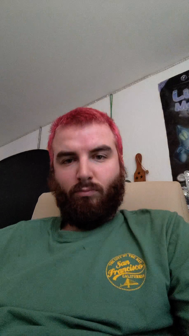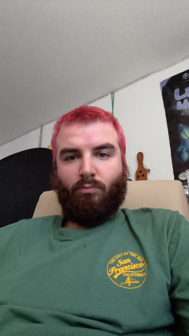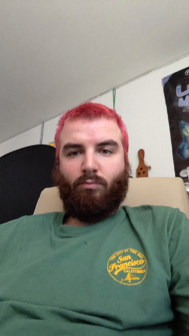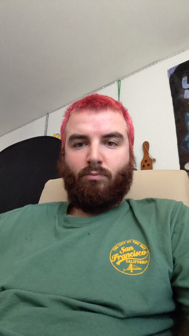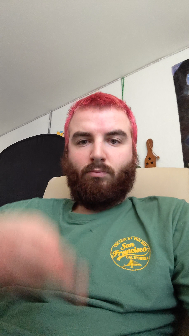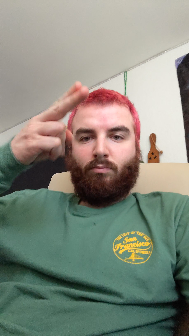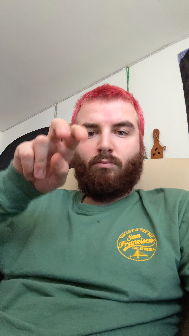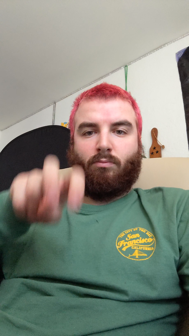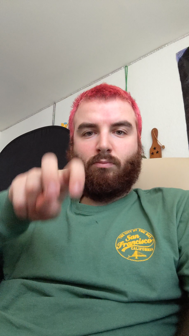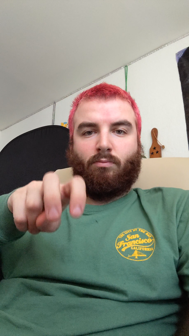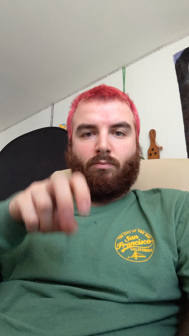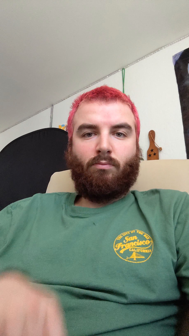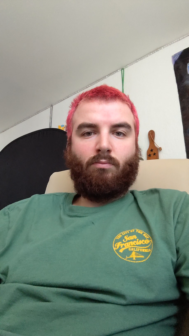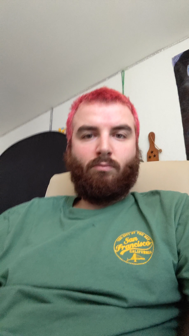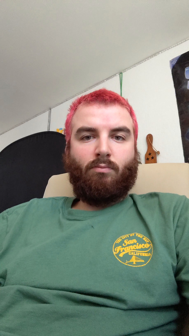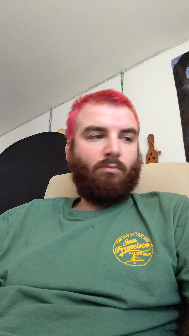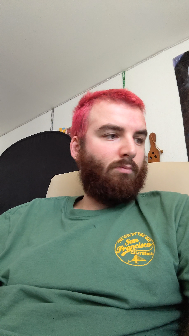high chair